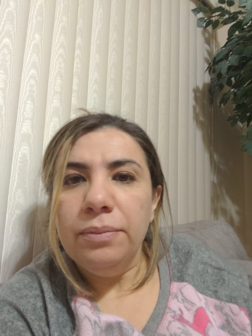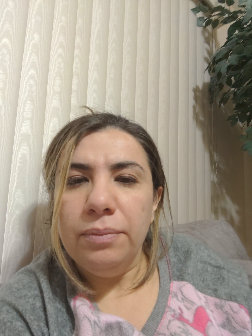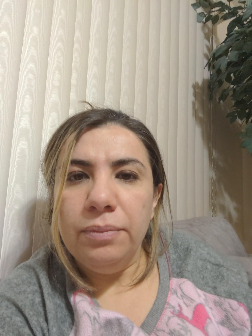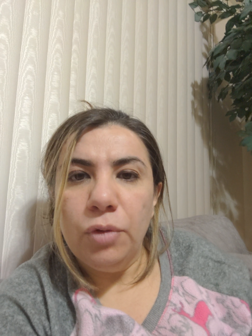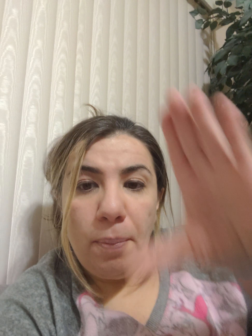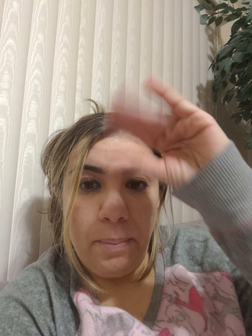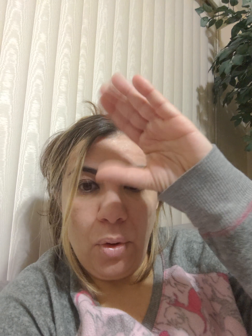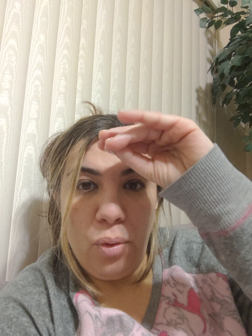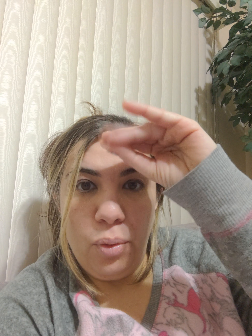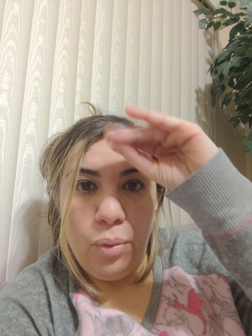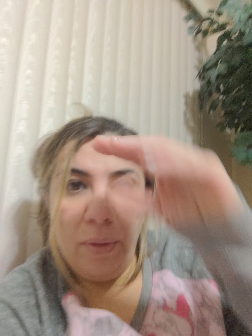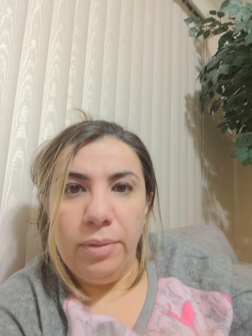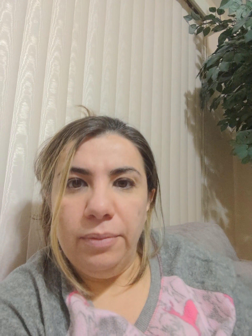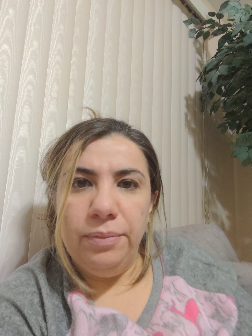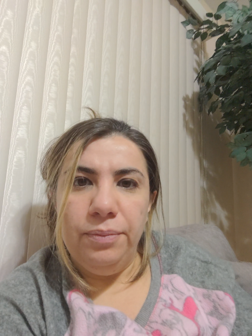boy